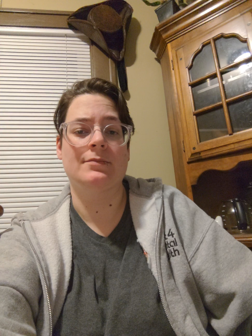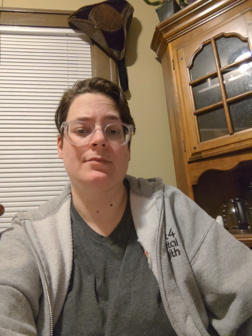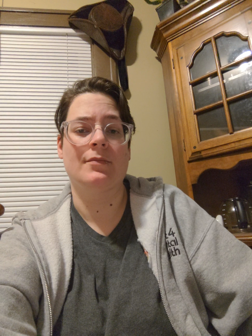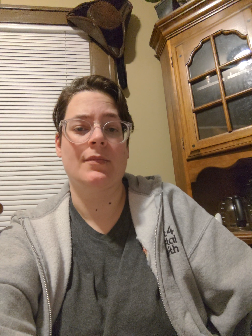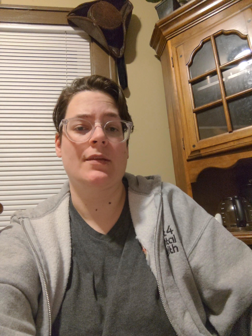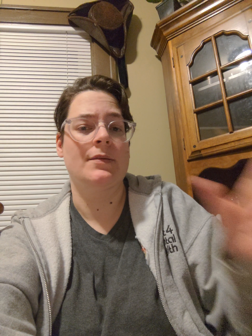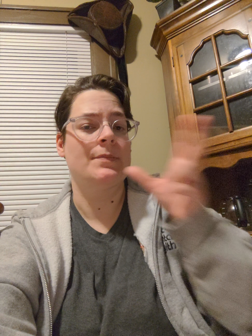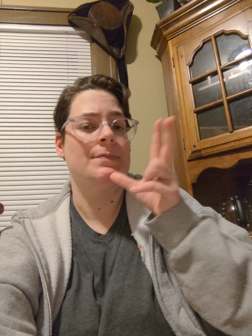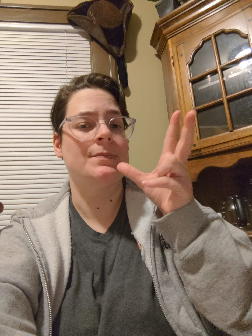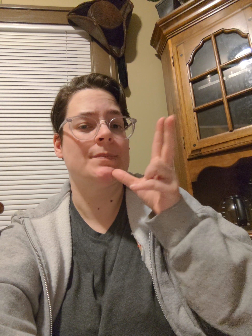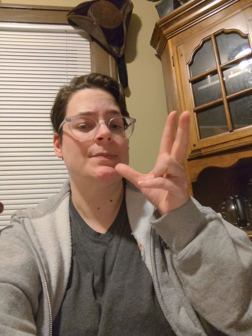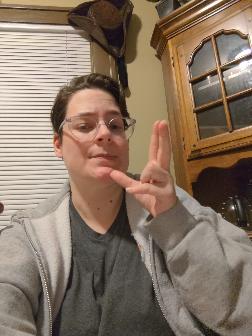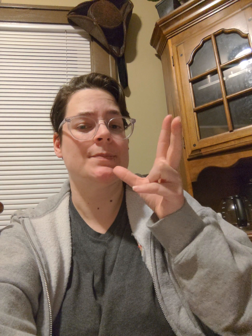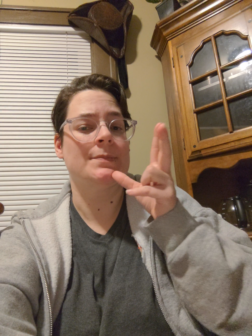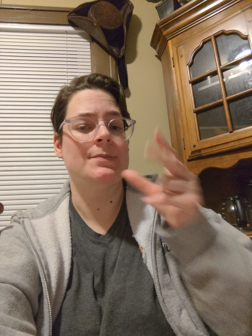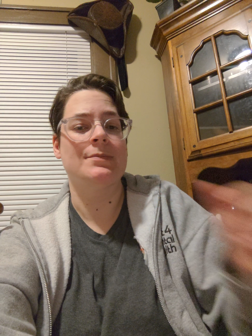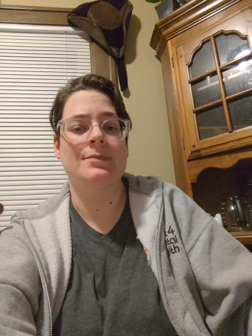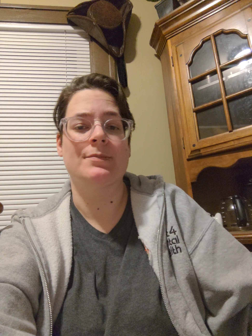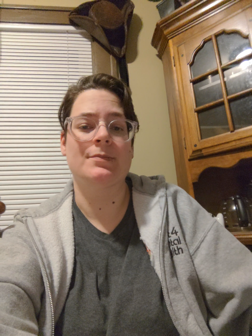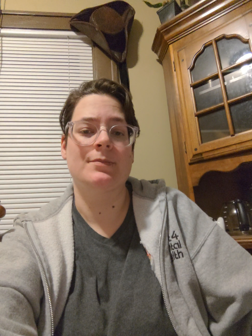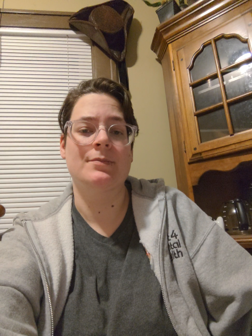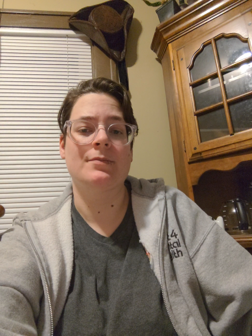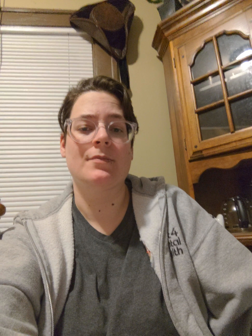hen